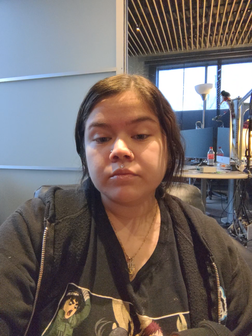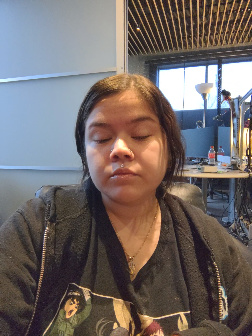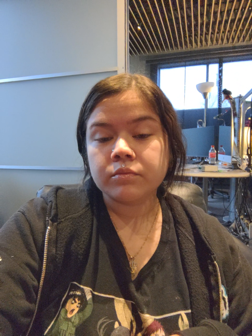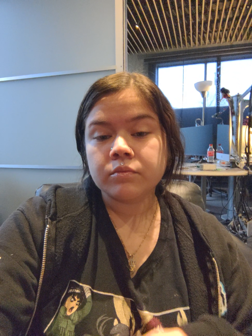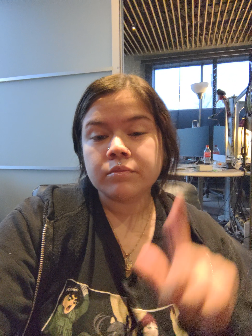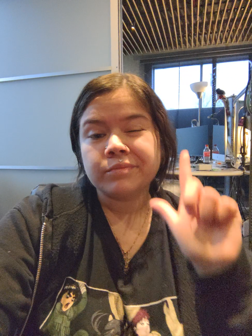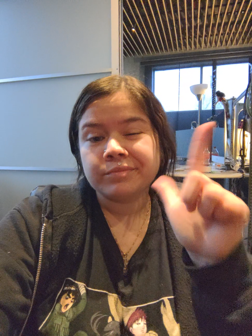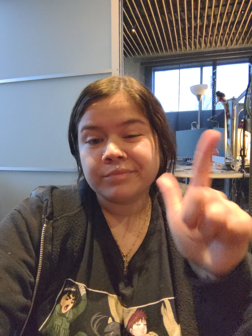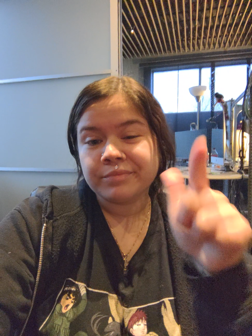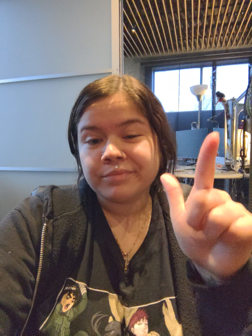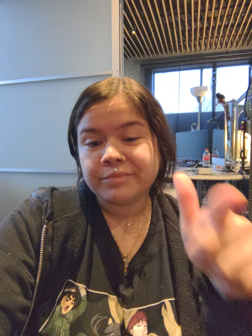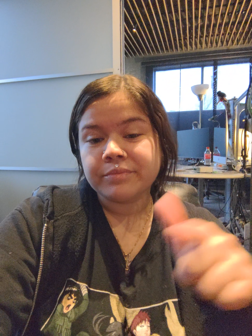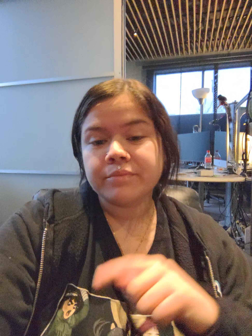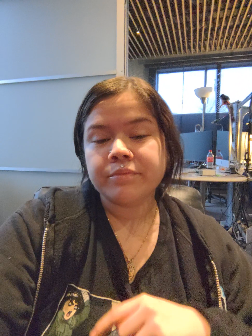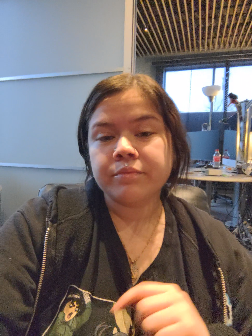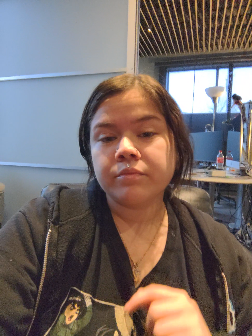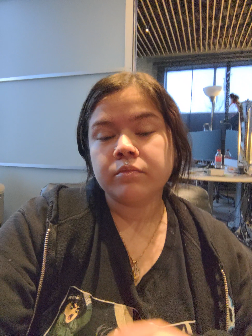later